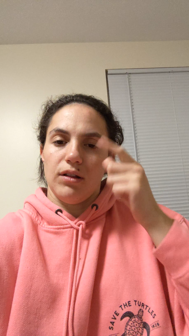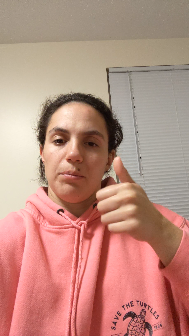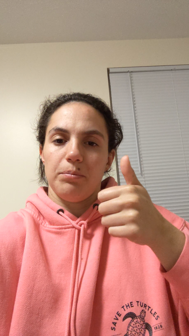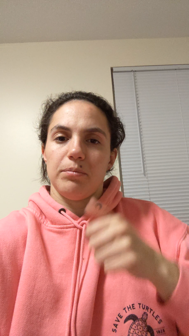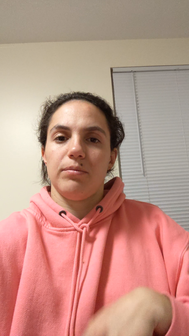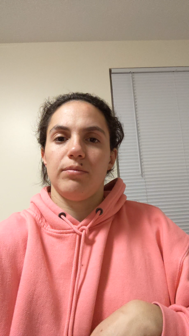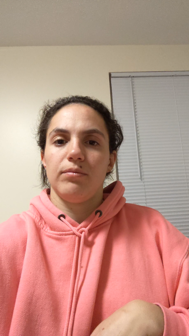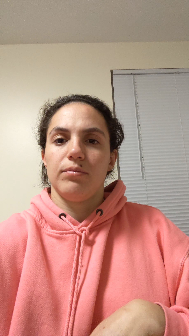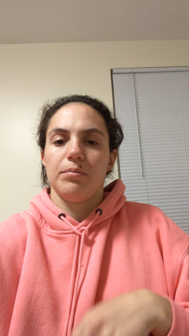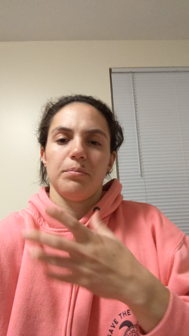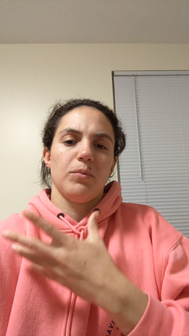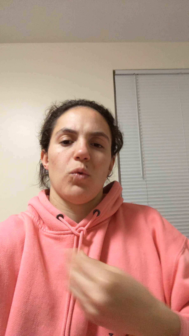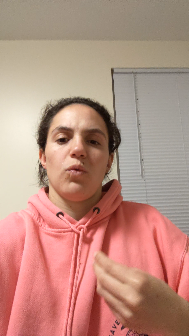poor